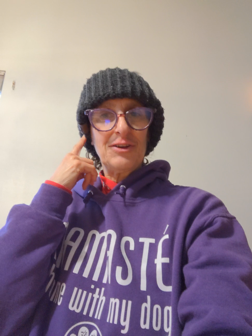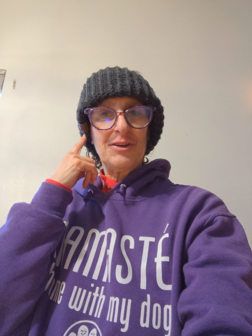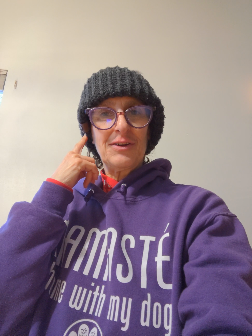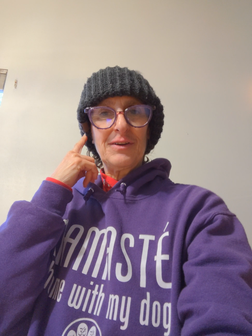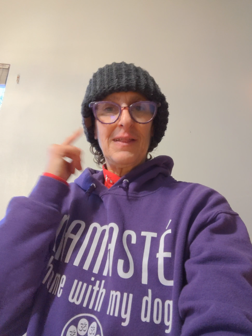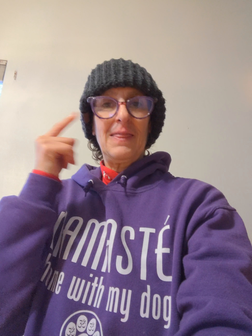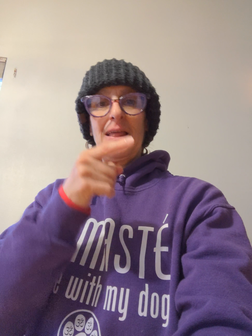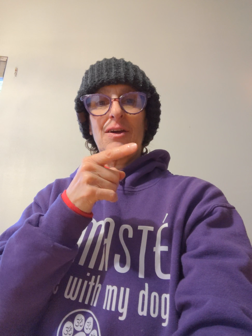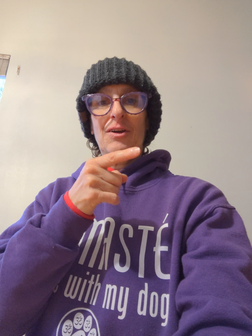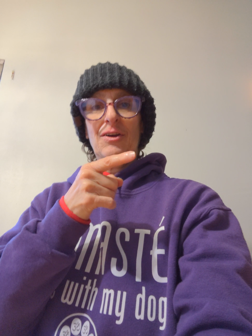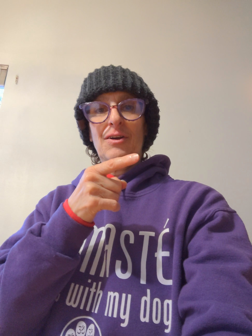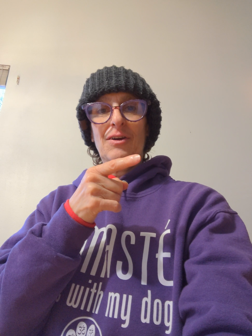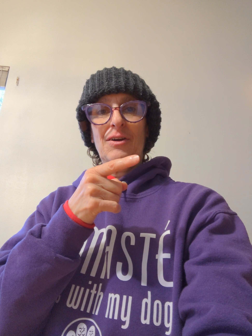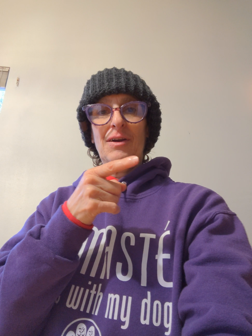there